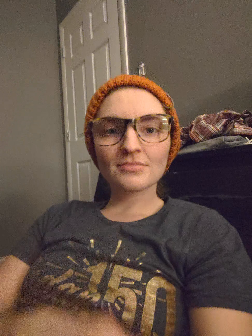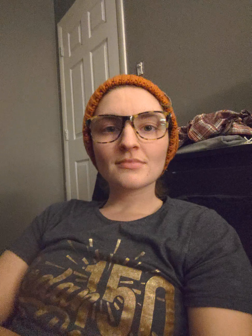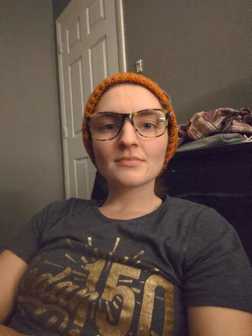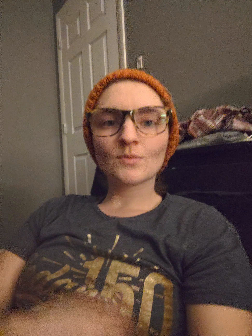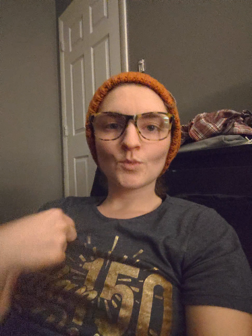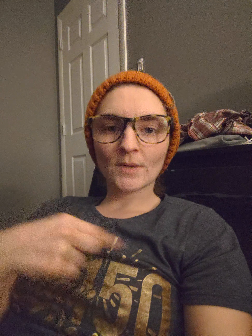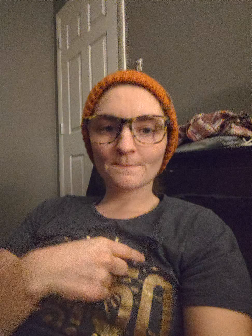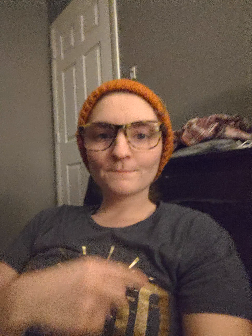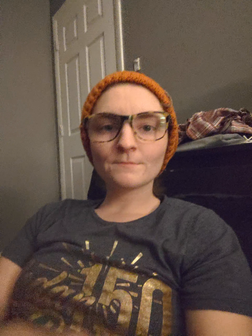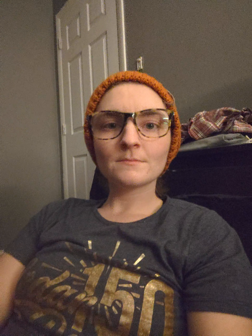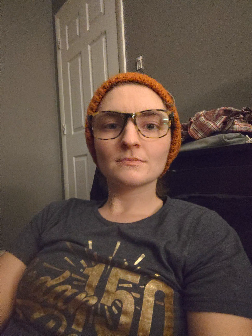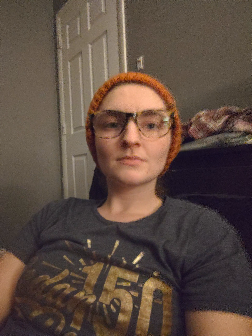we